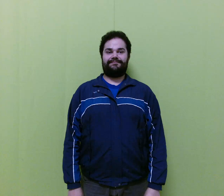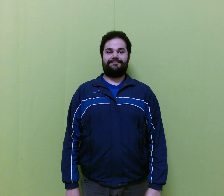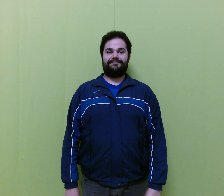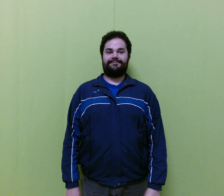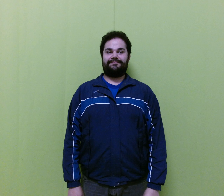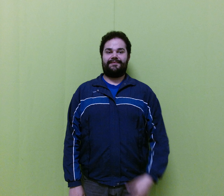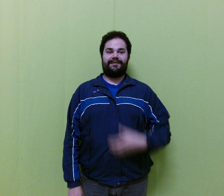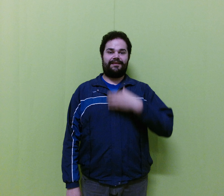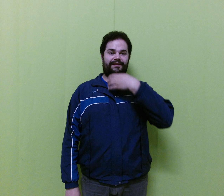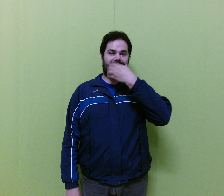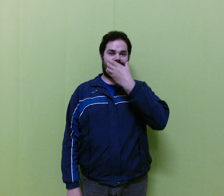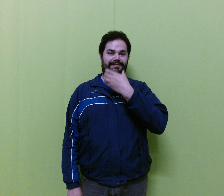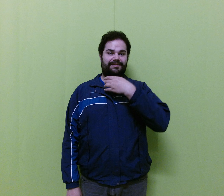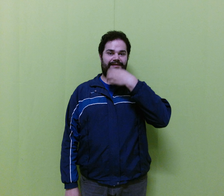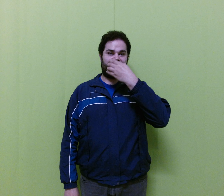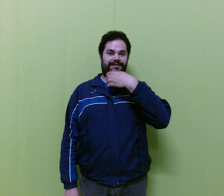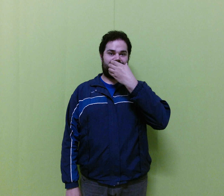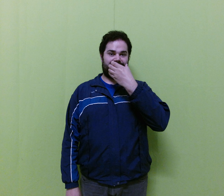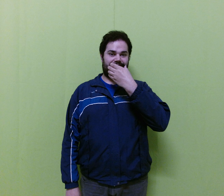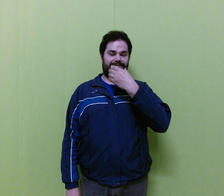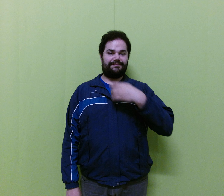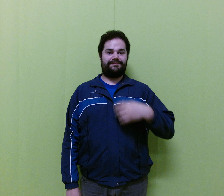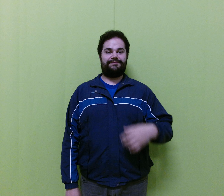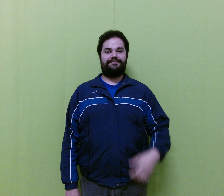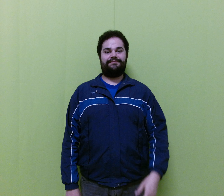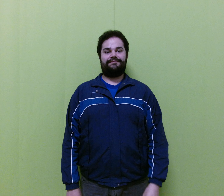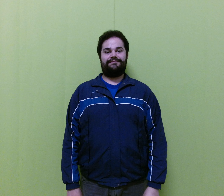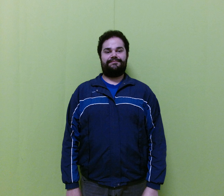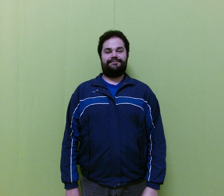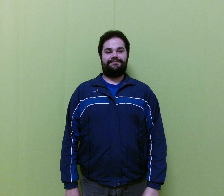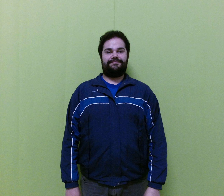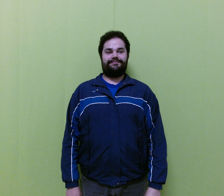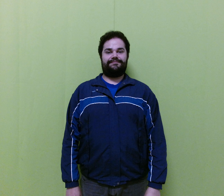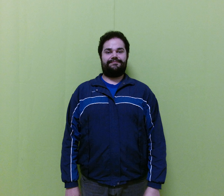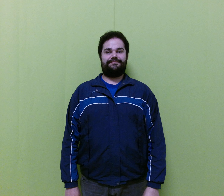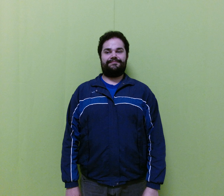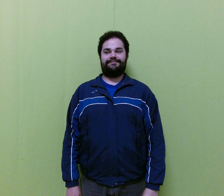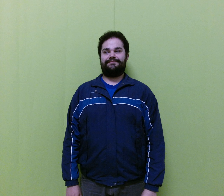maçã